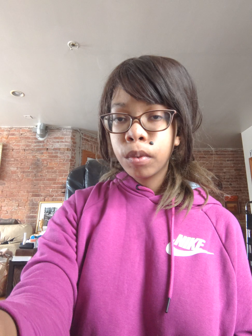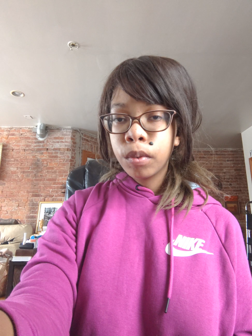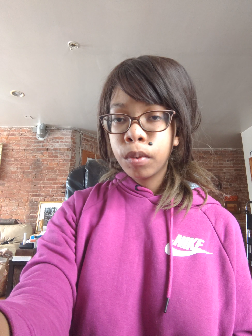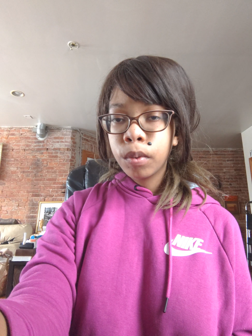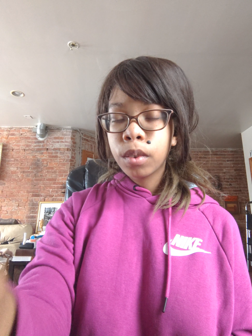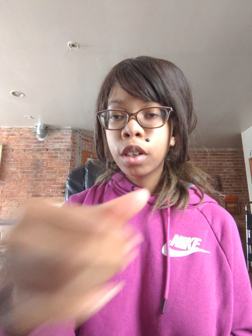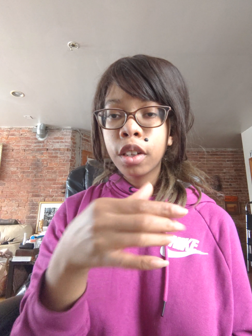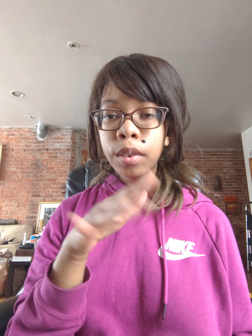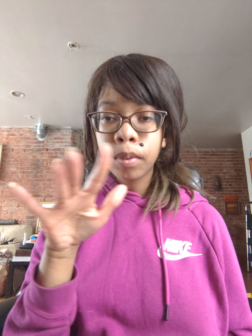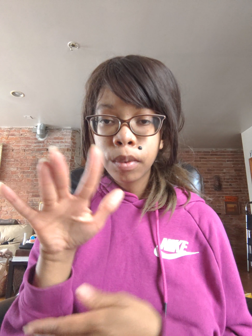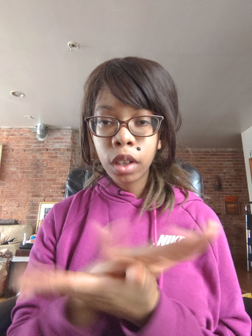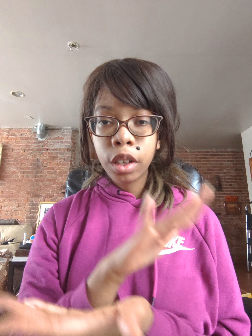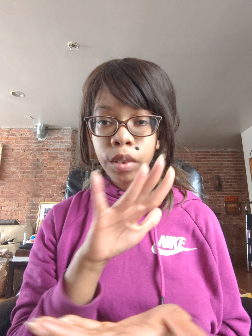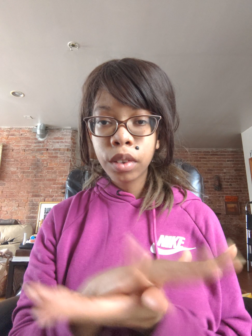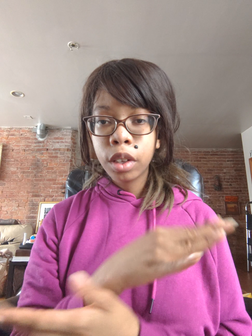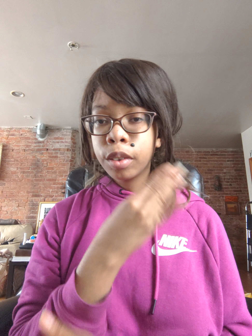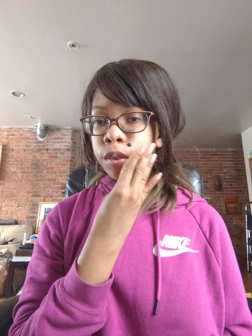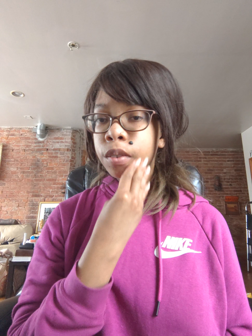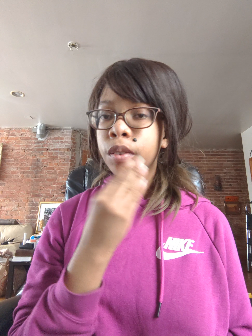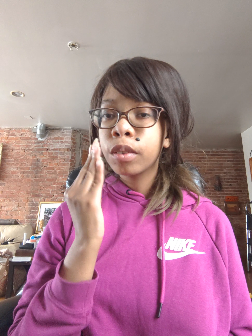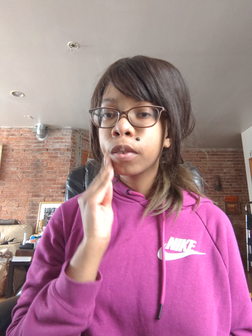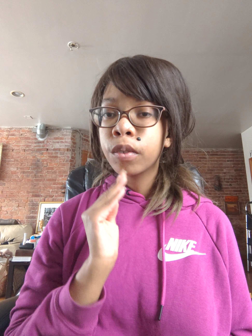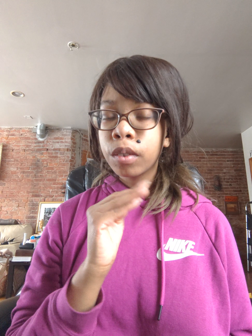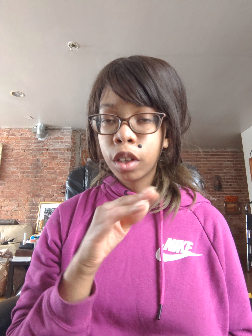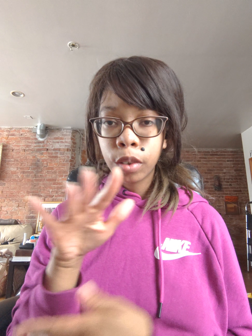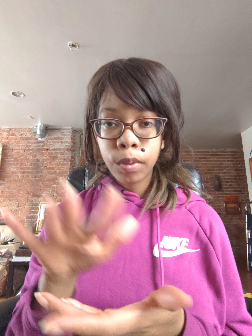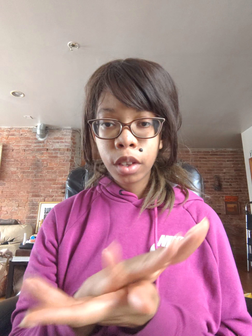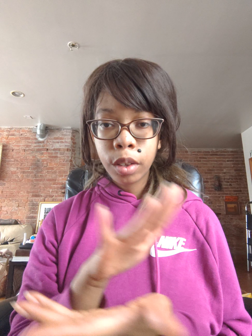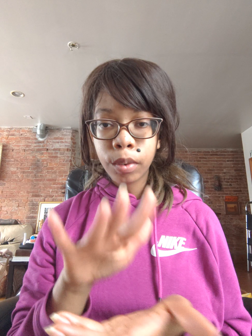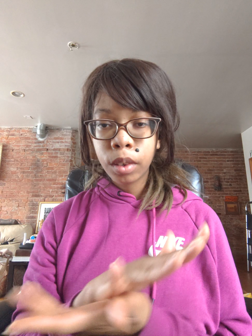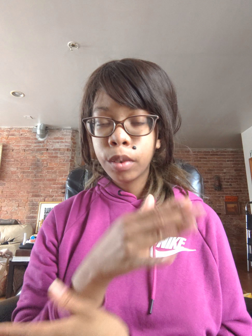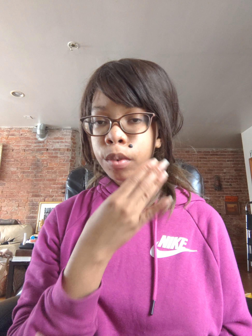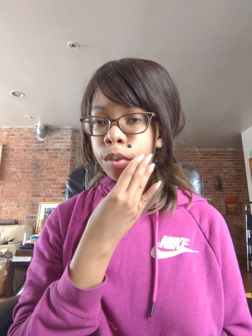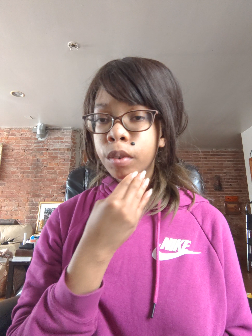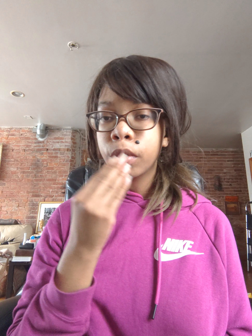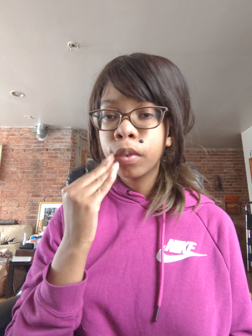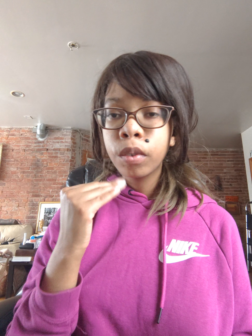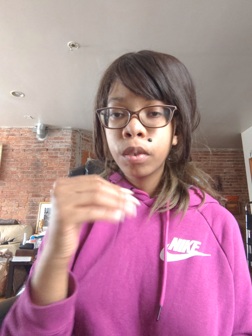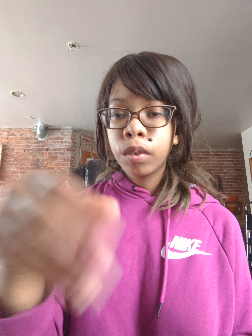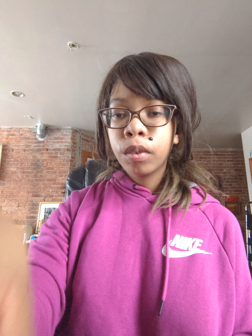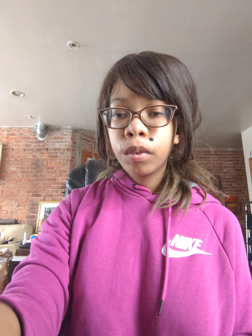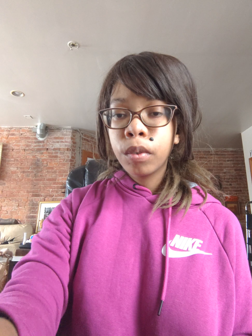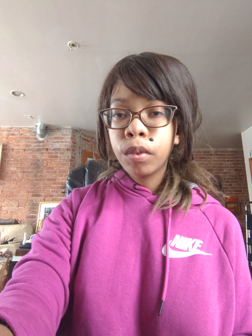napkin